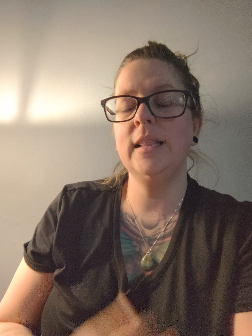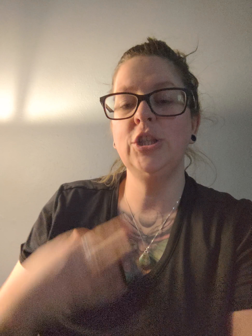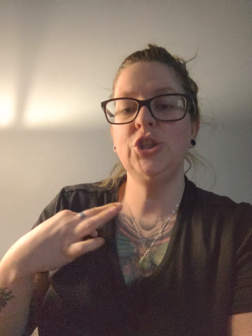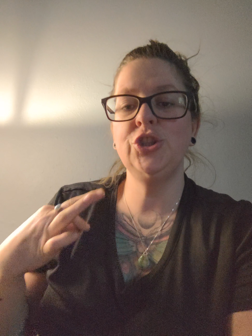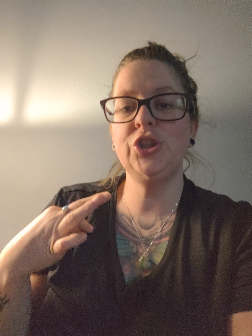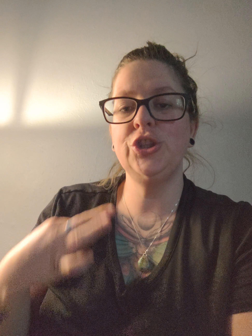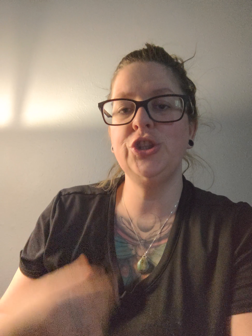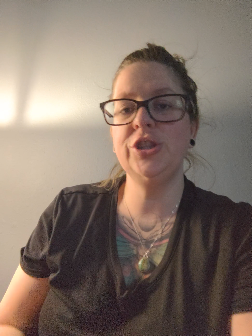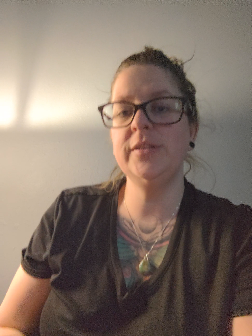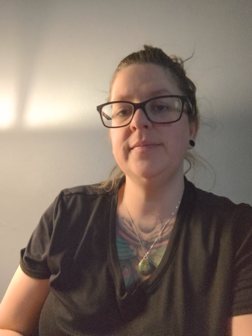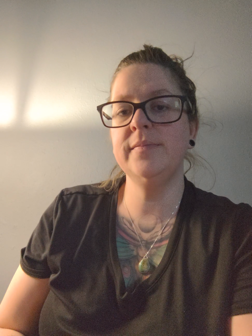shirt